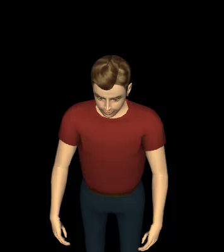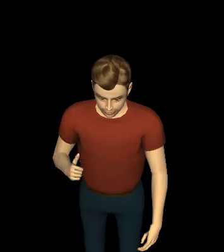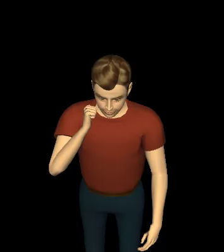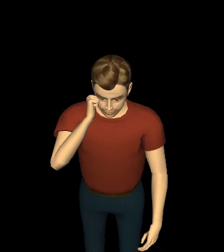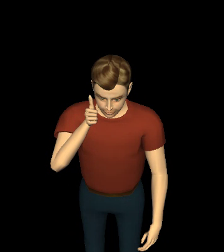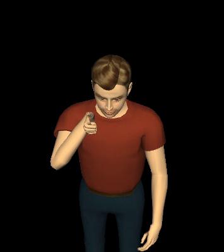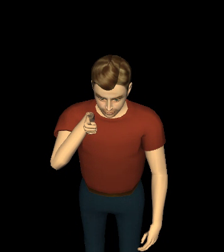غدا